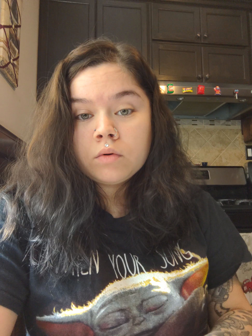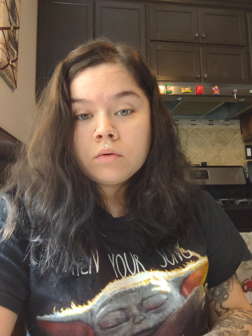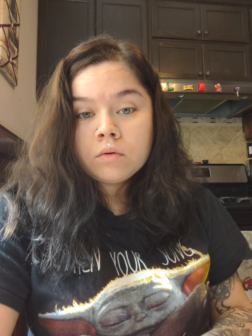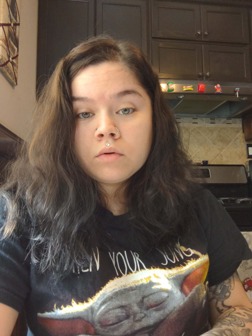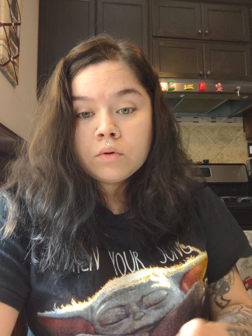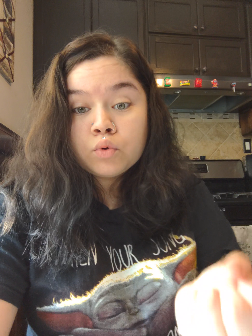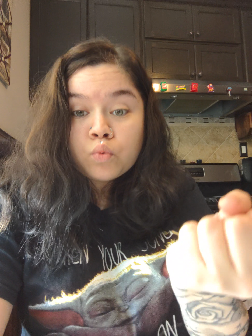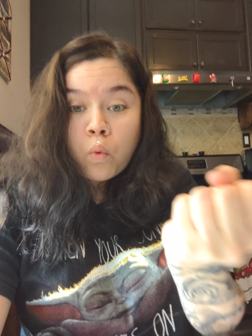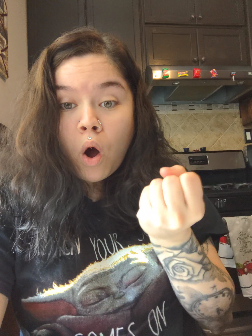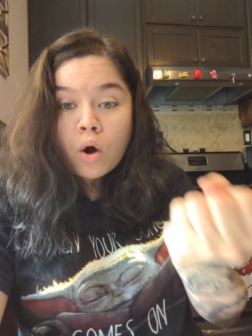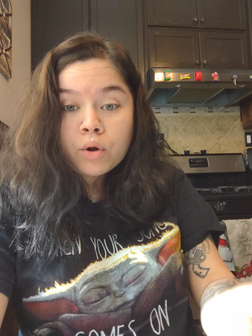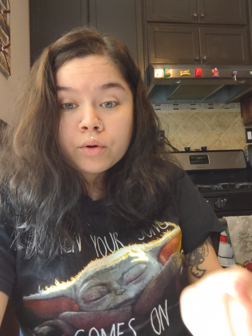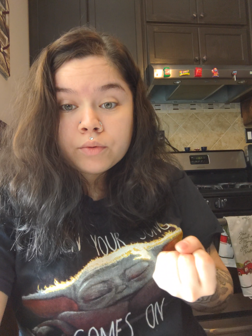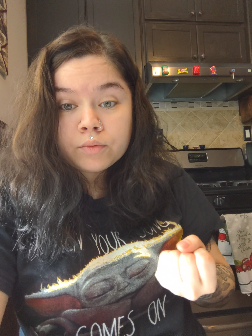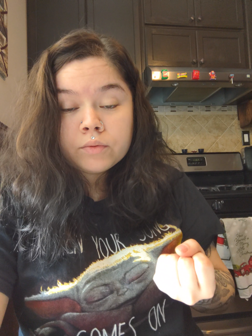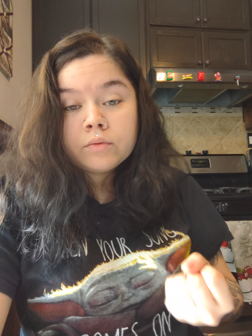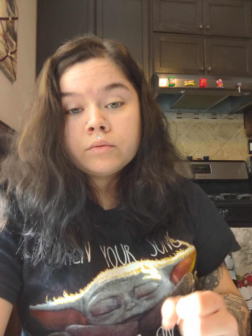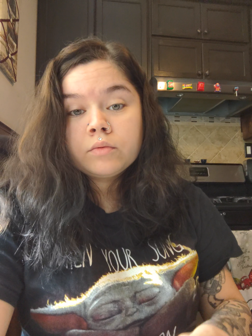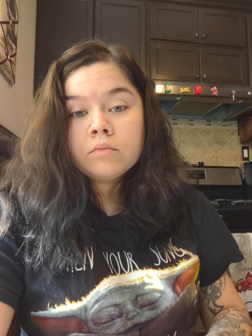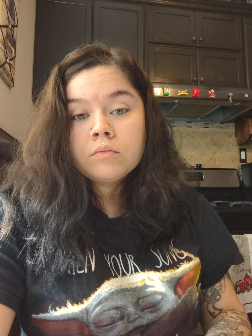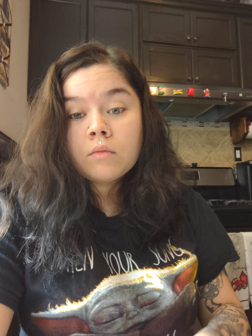drawer